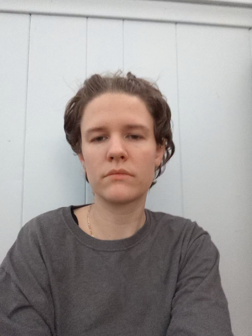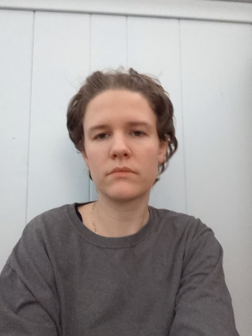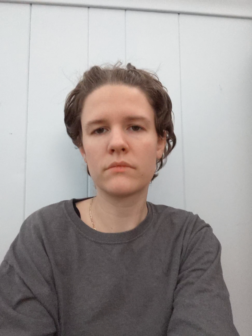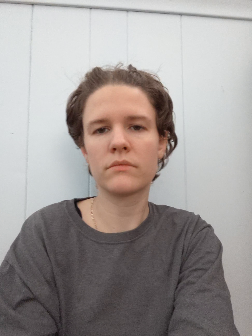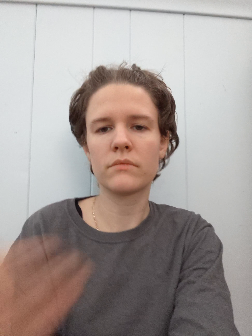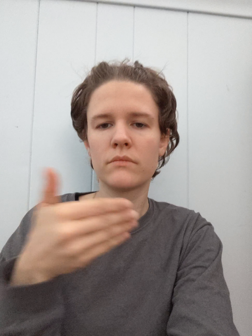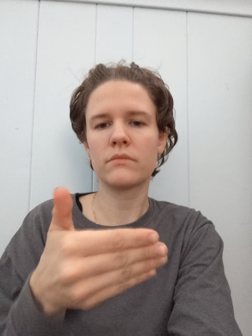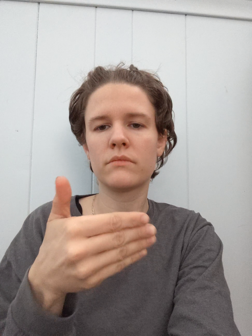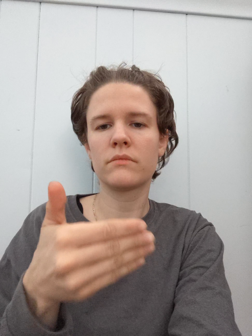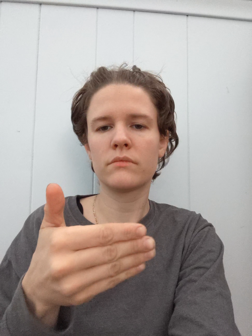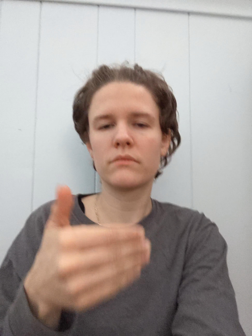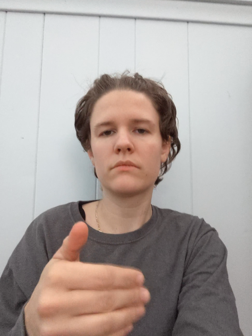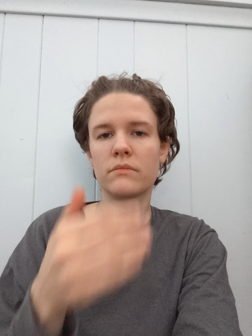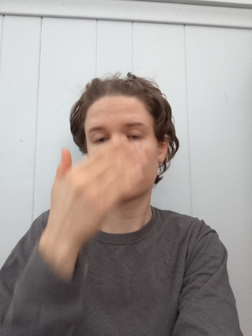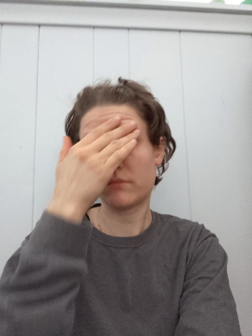close